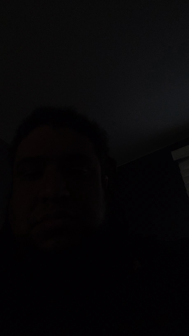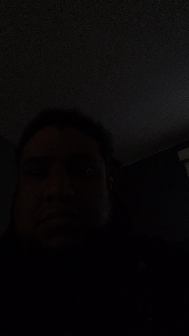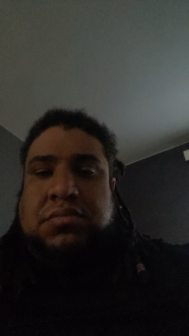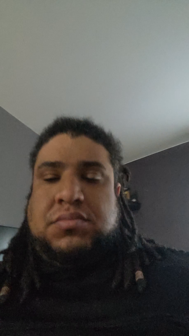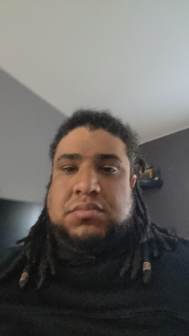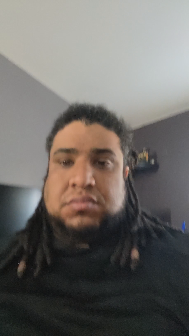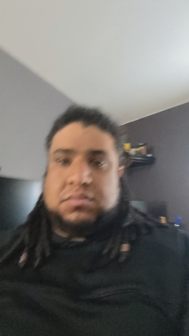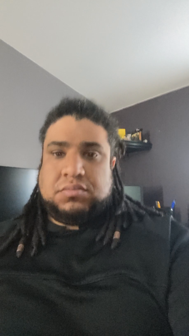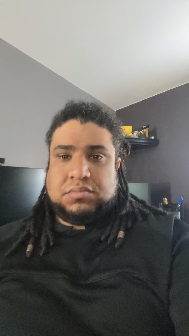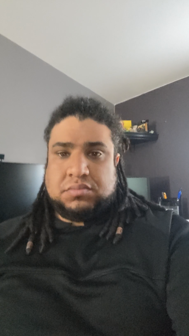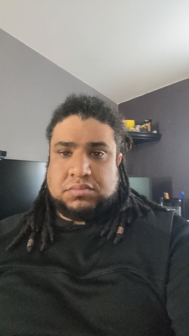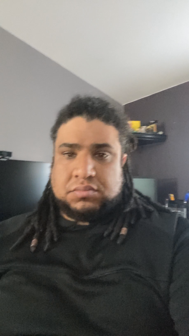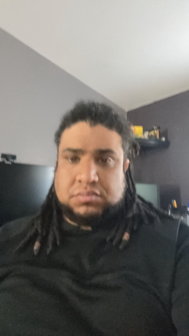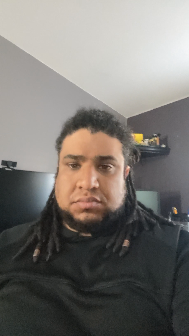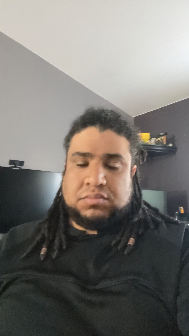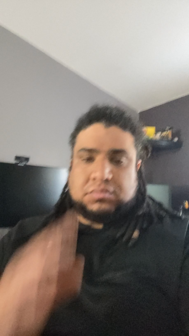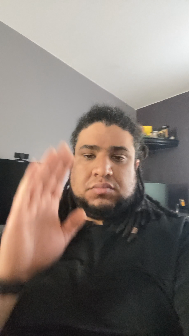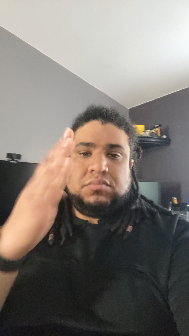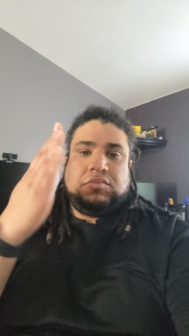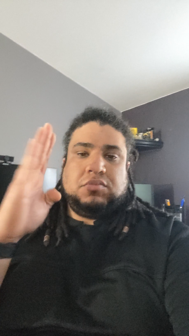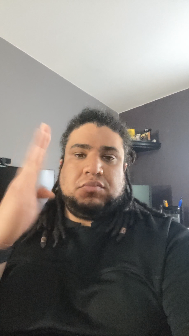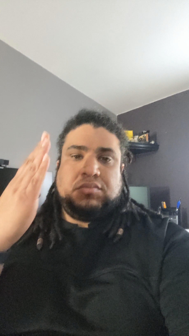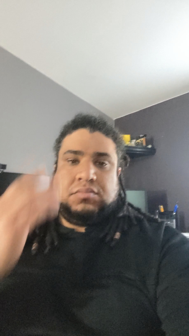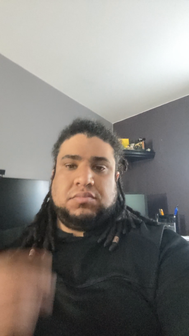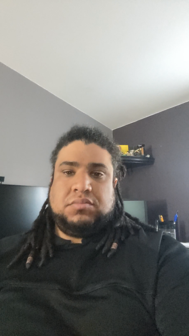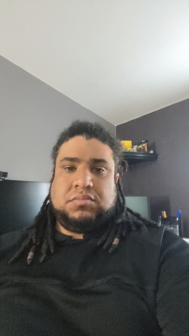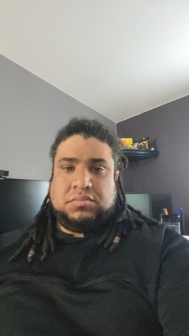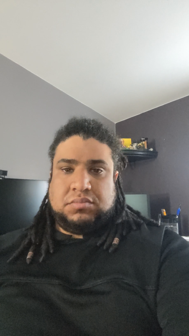door